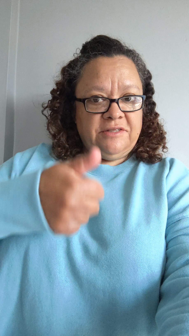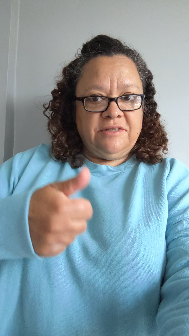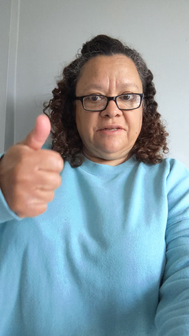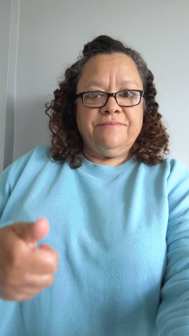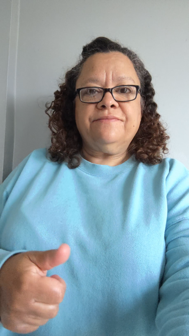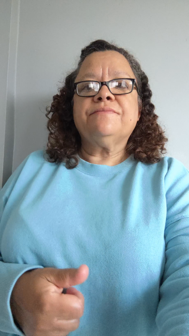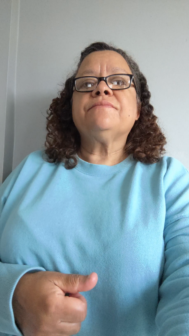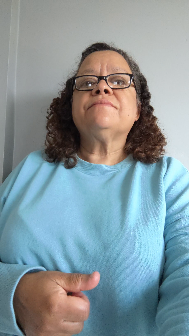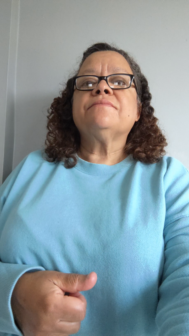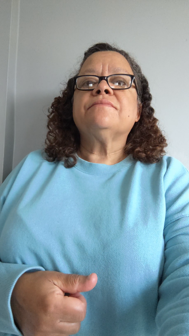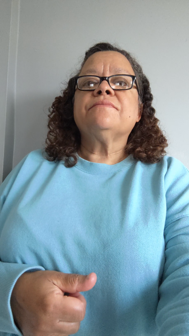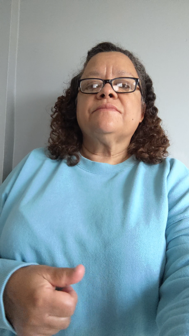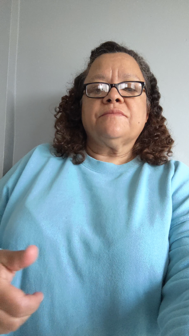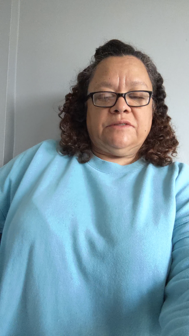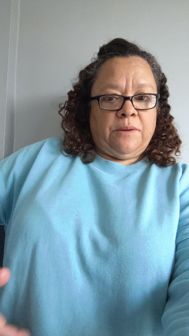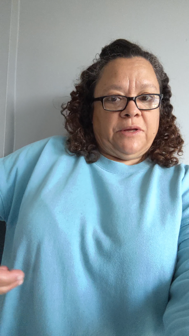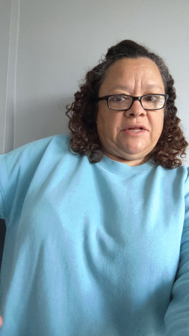monkey